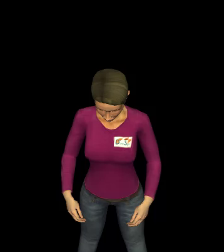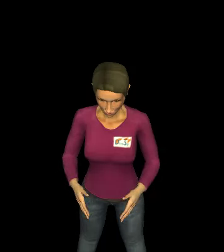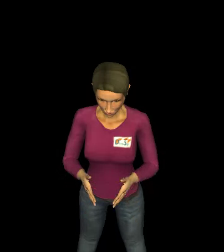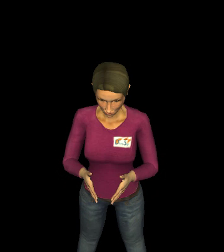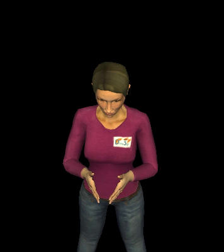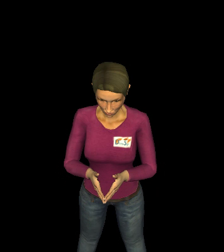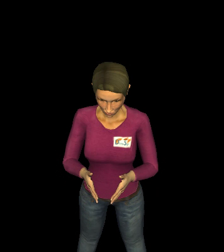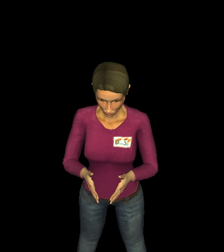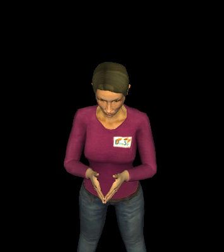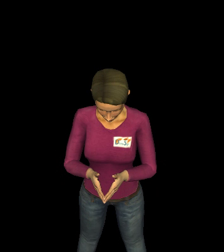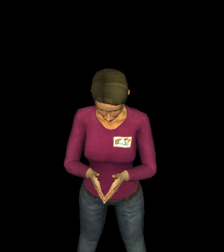يطلب